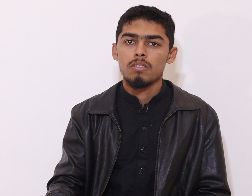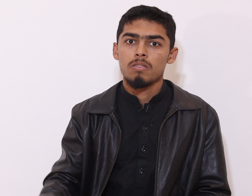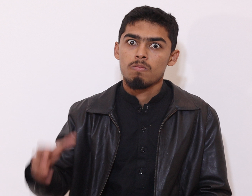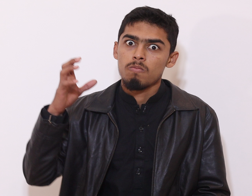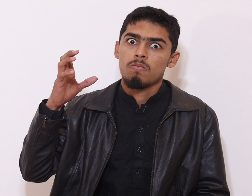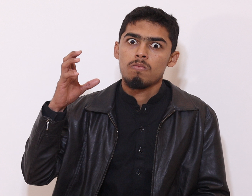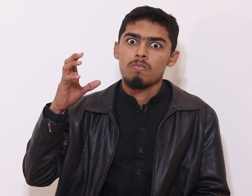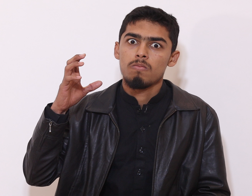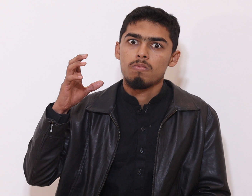stiff